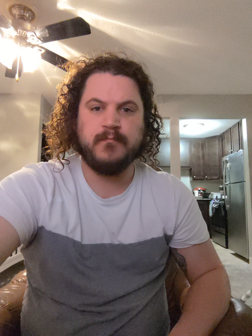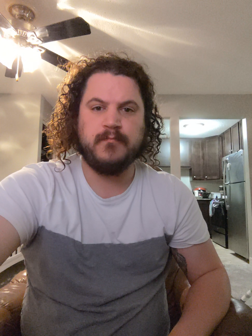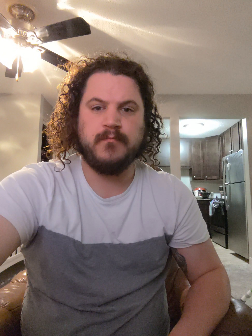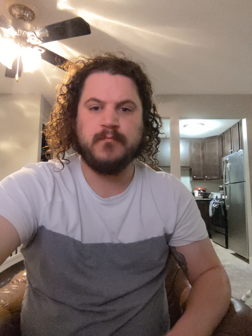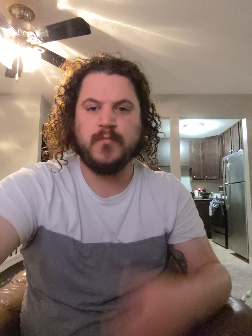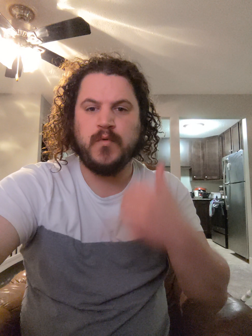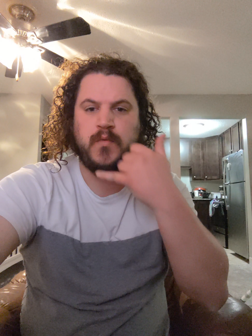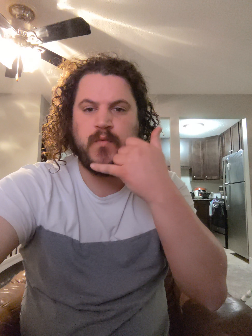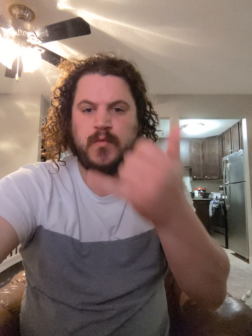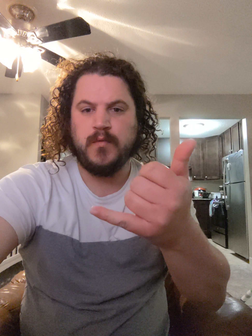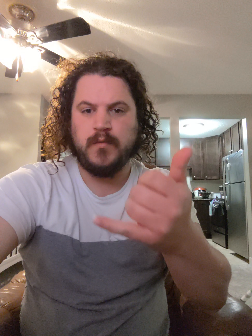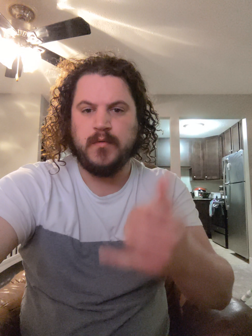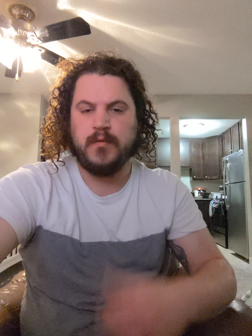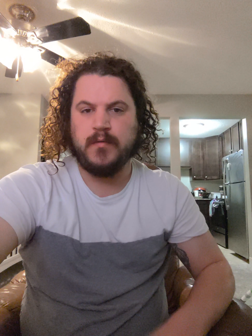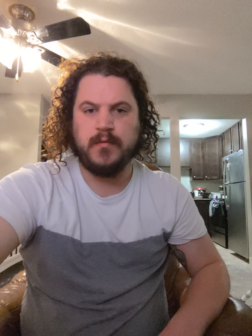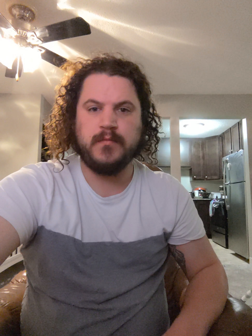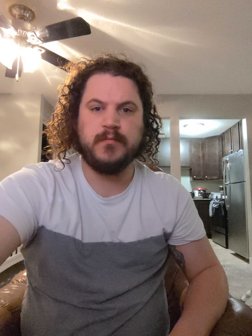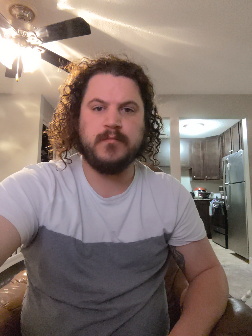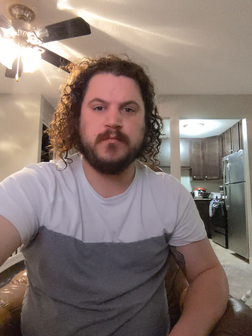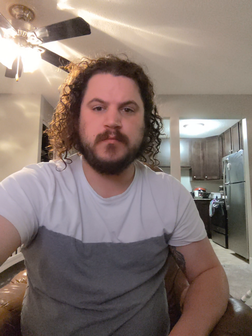call on the phone